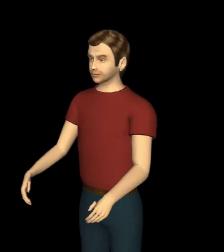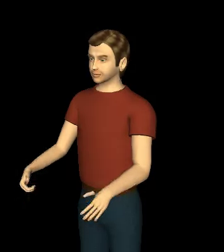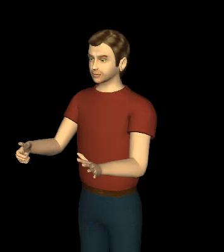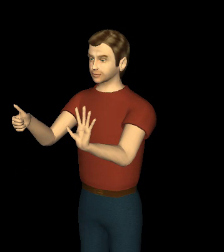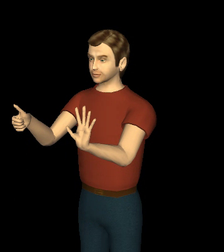6